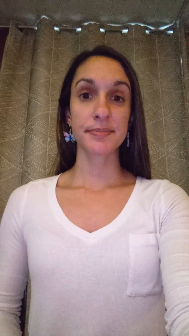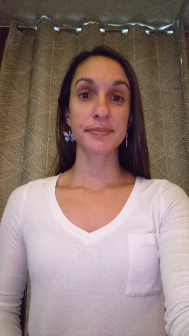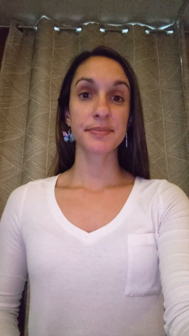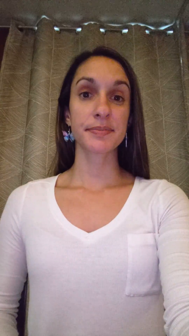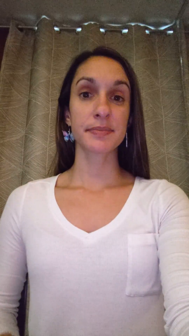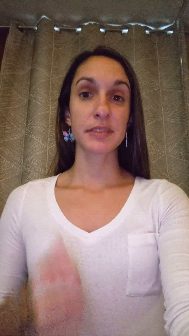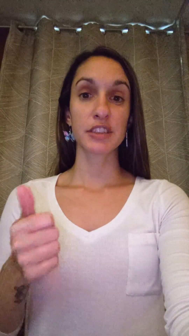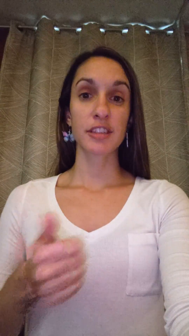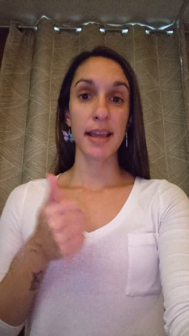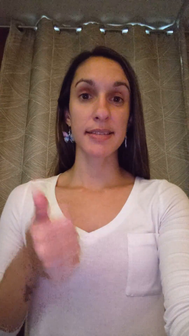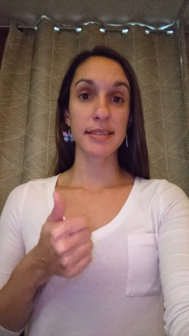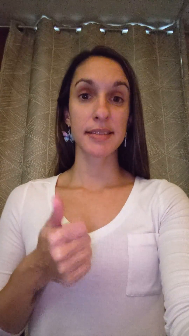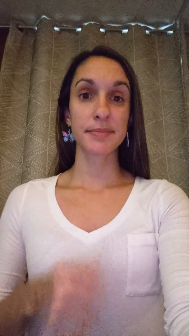chase